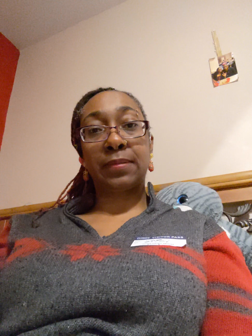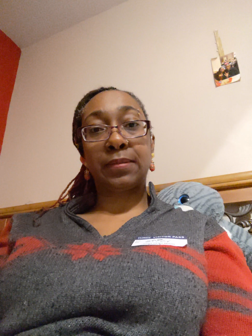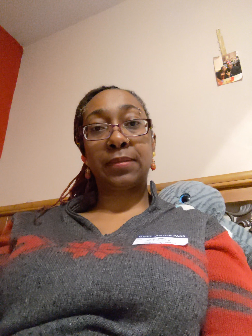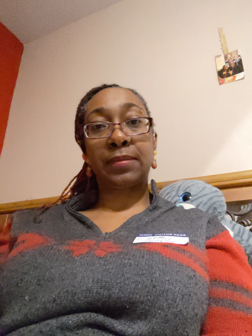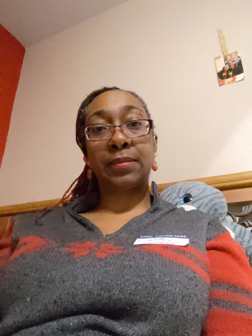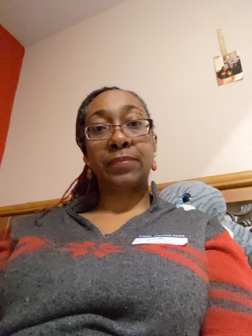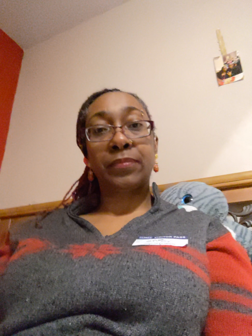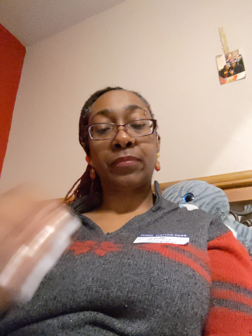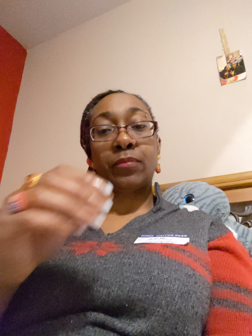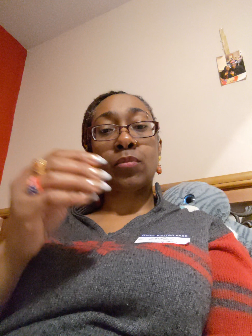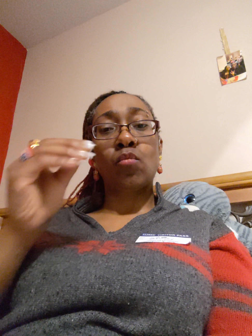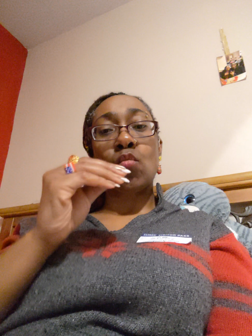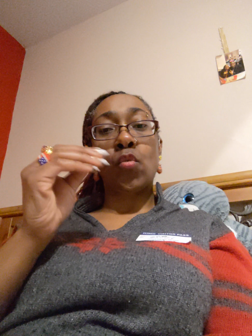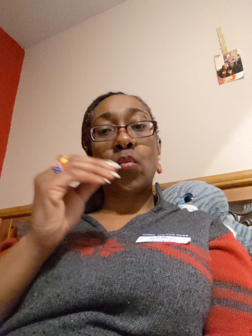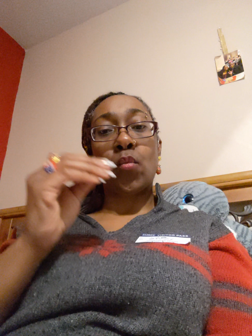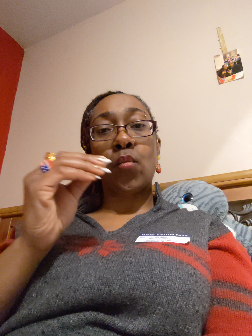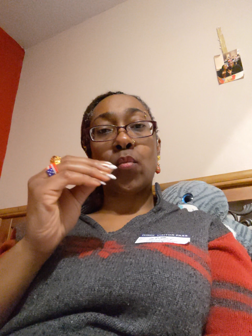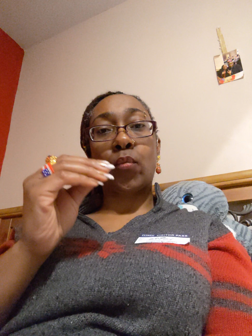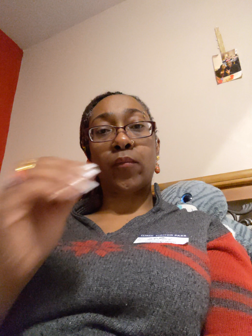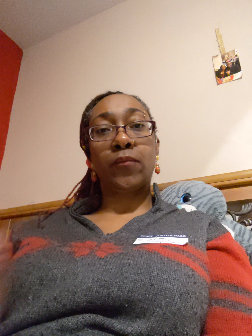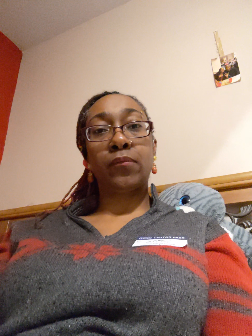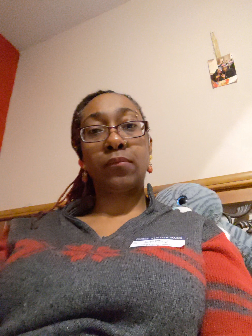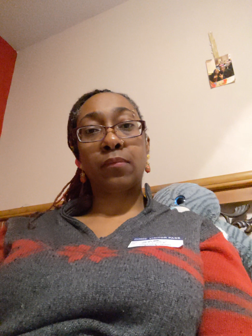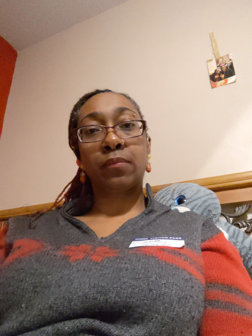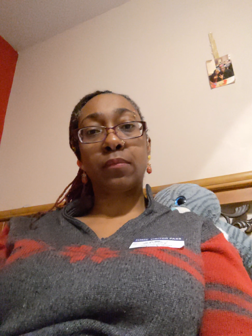for